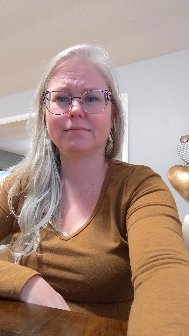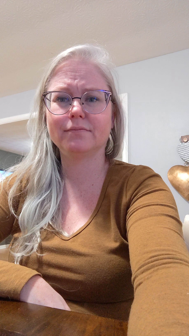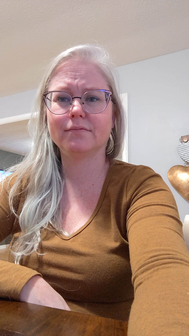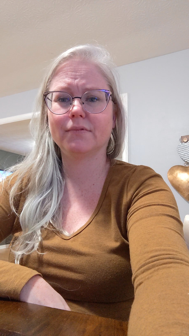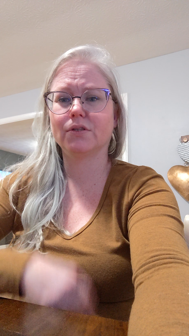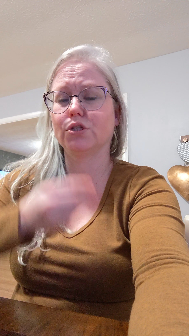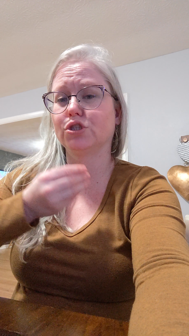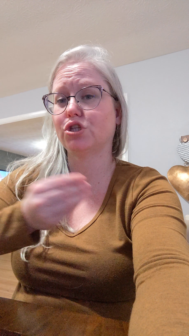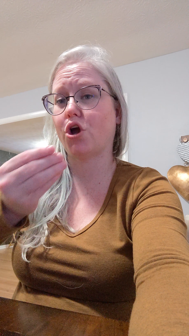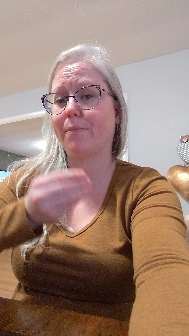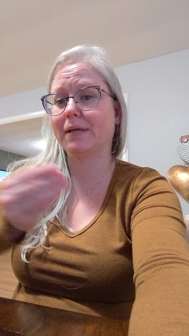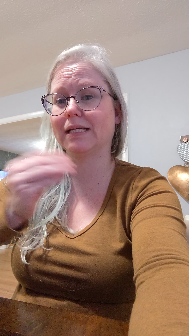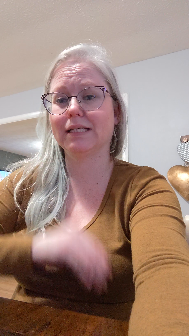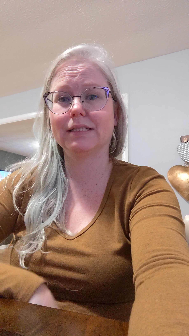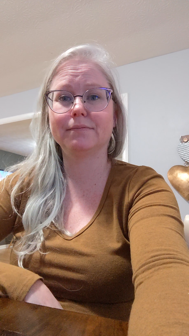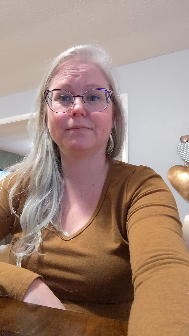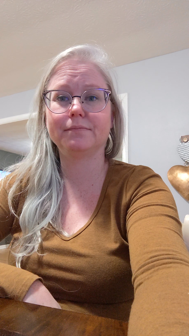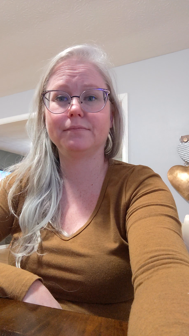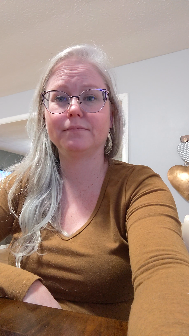shopping